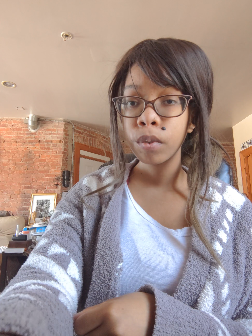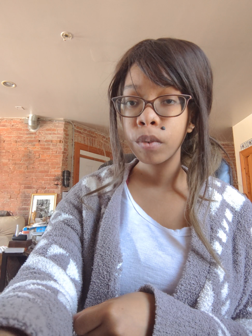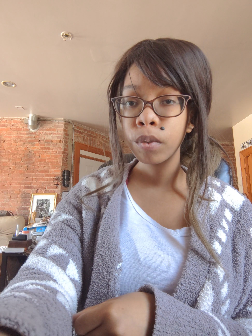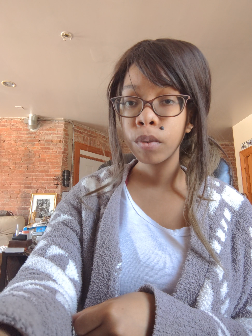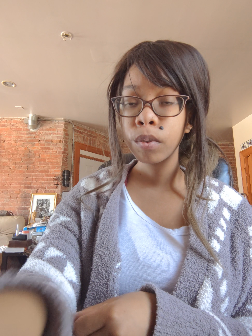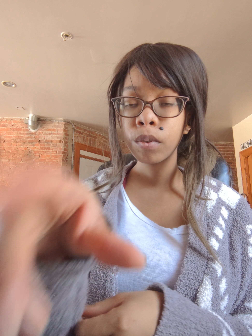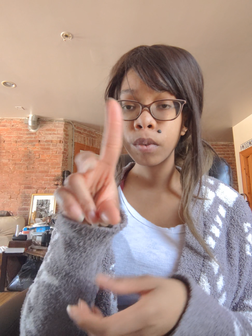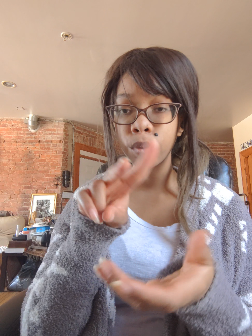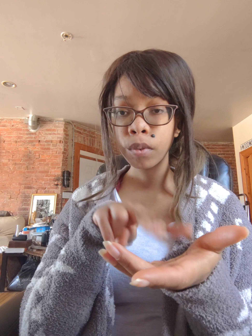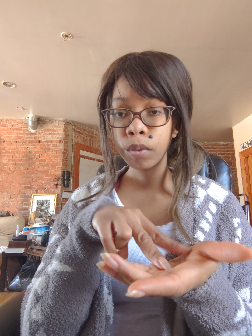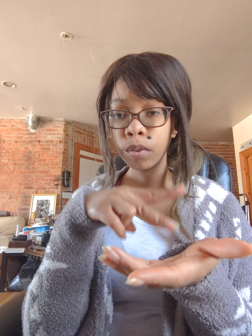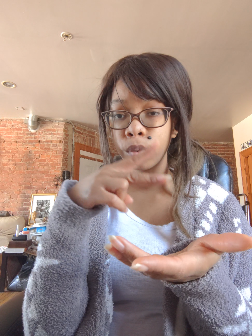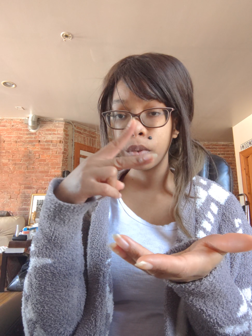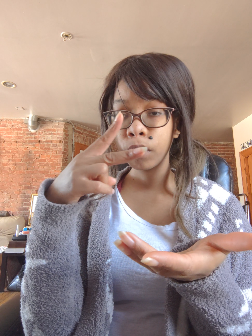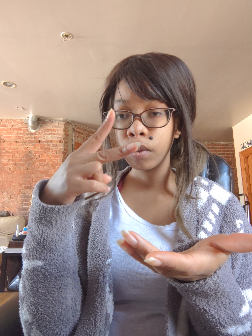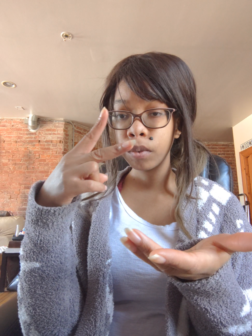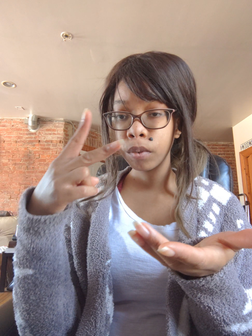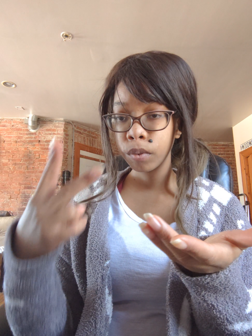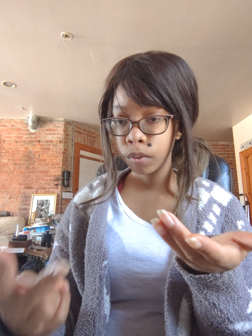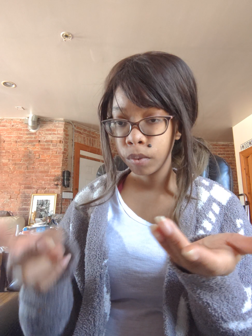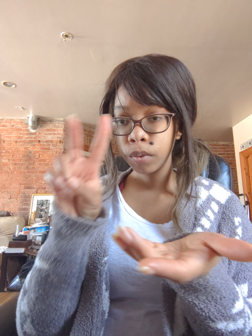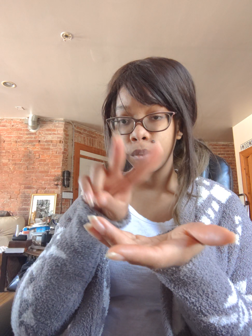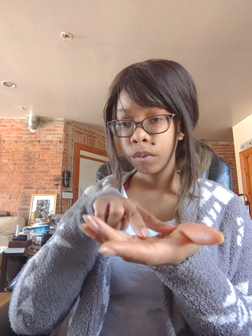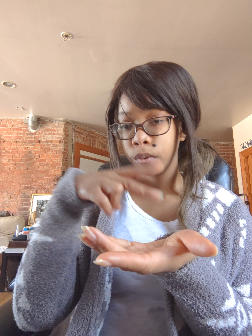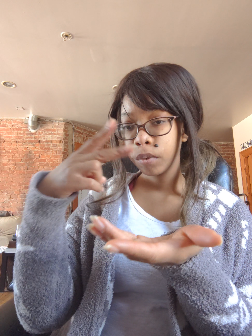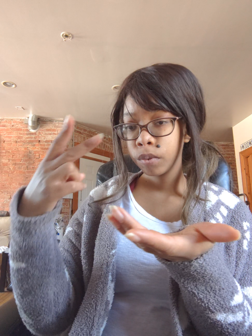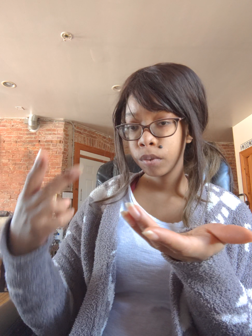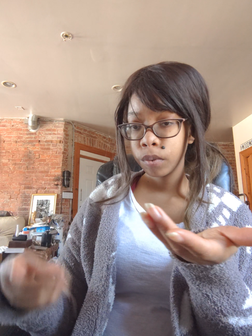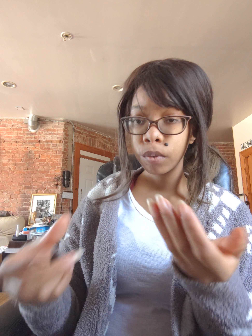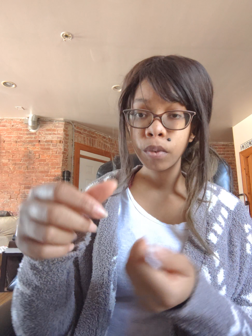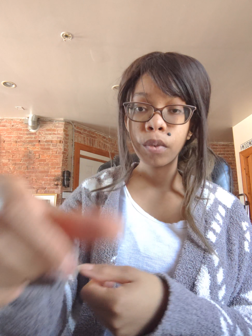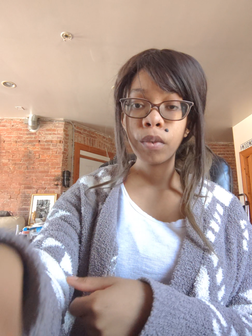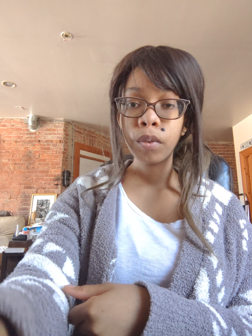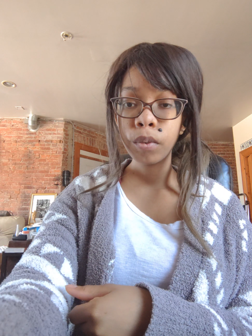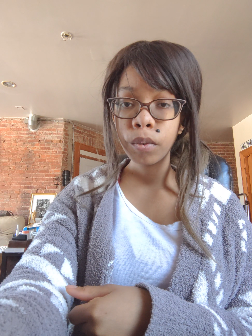fall